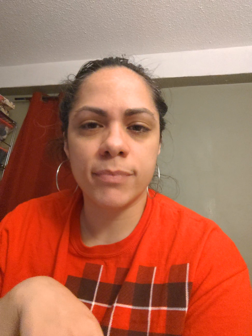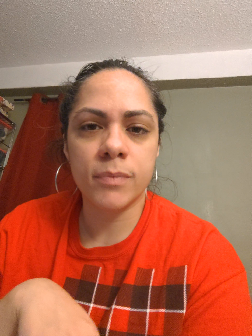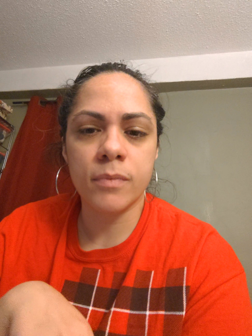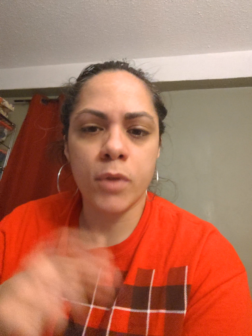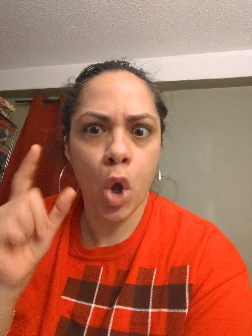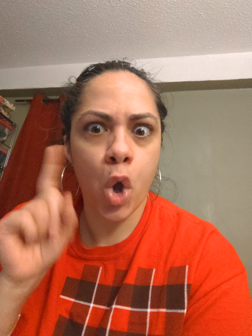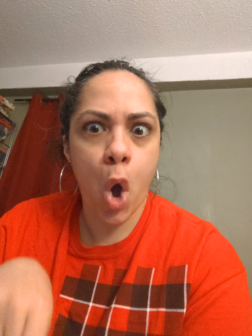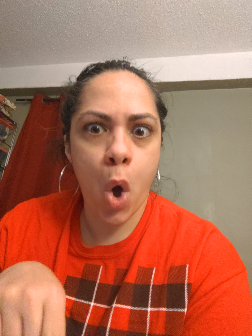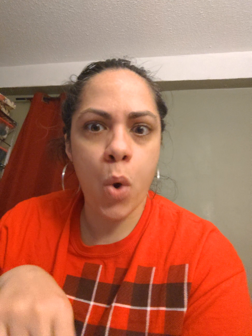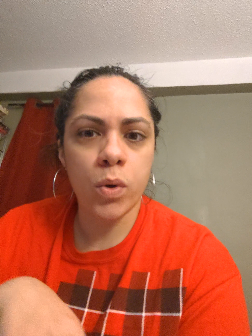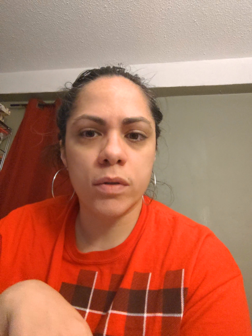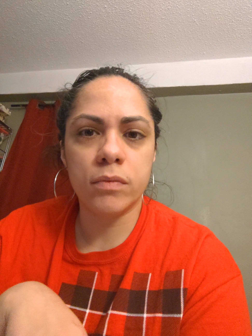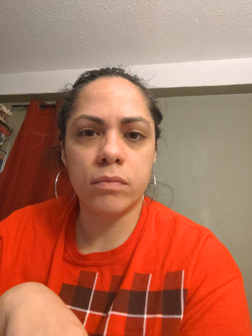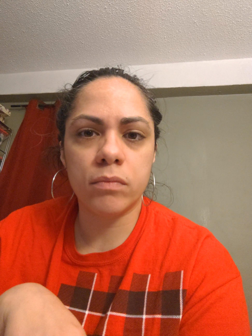go